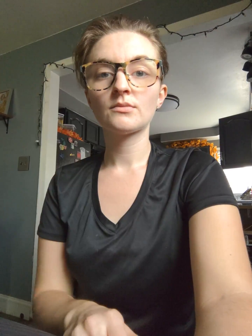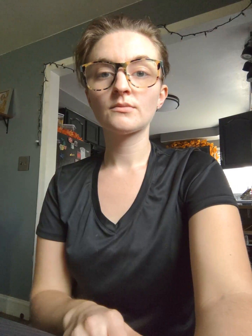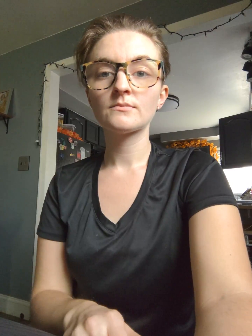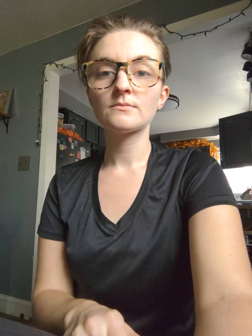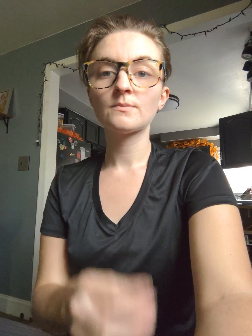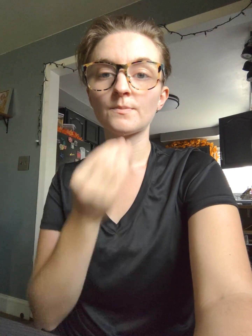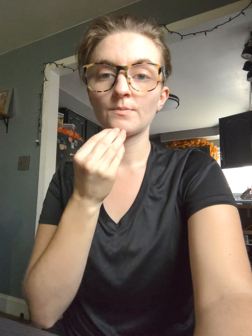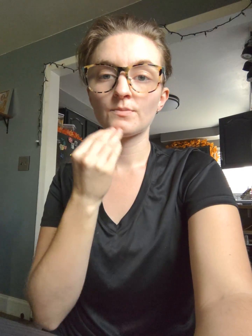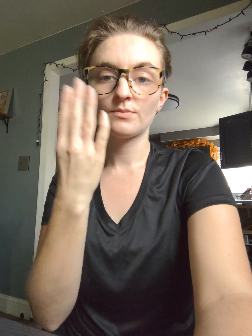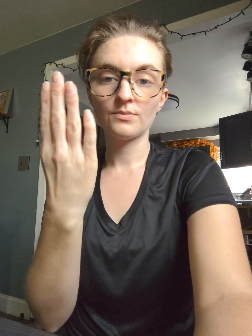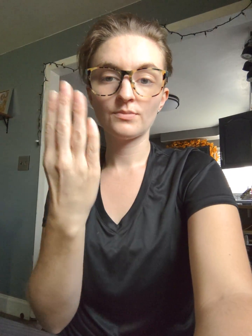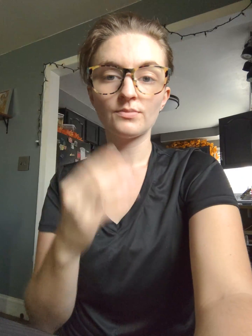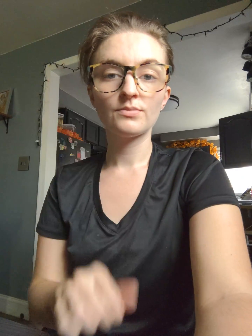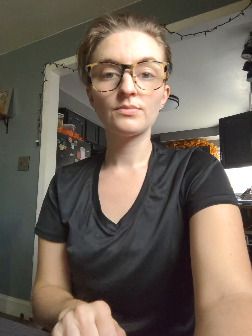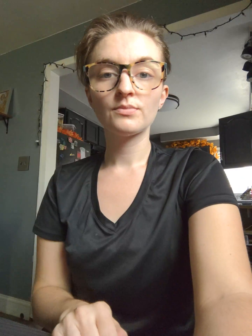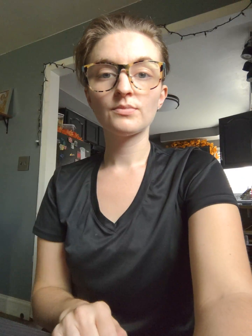breakfast